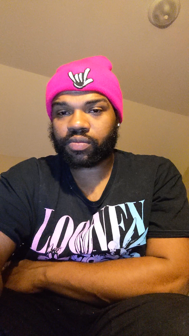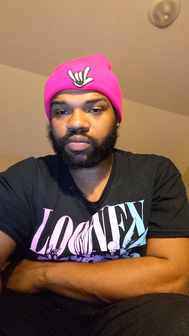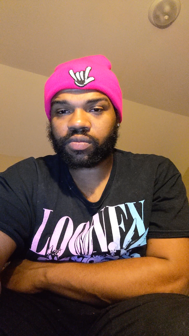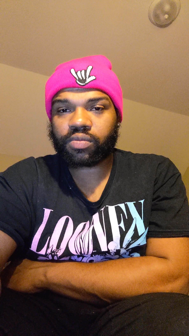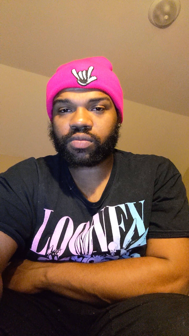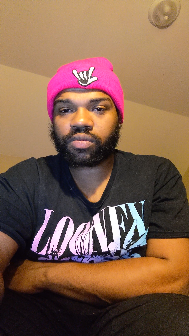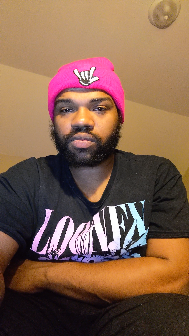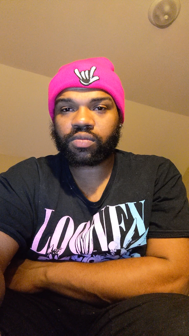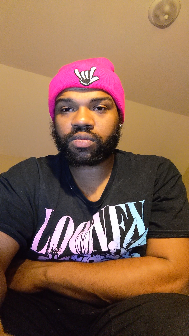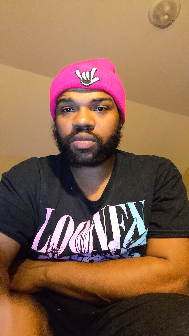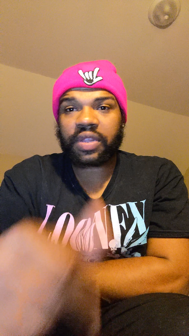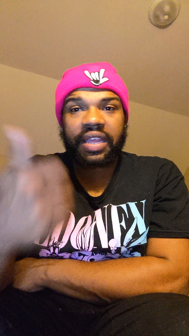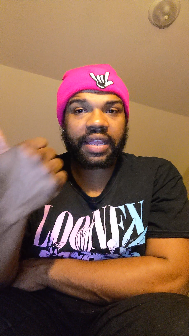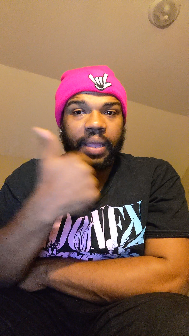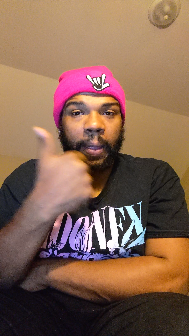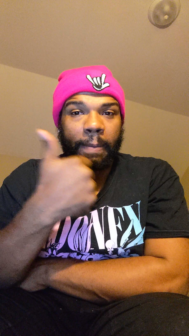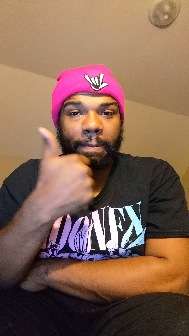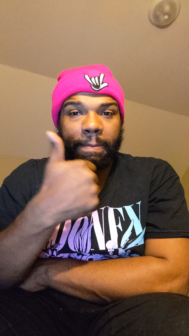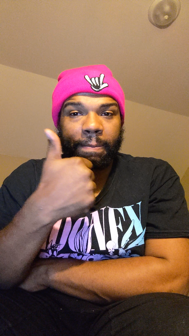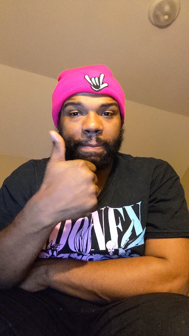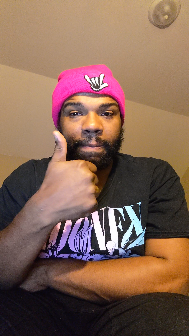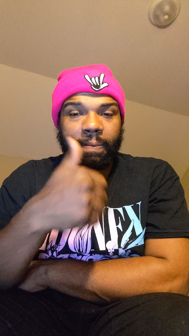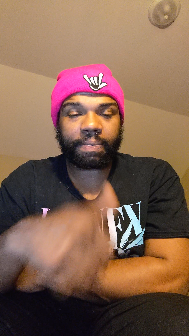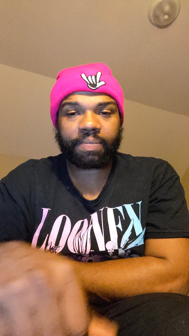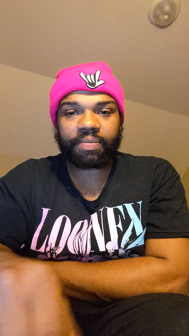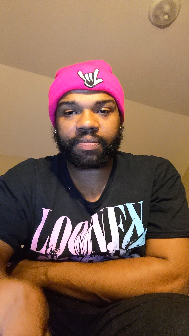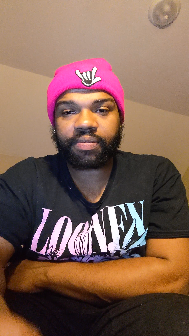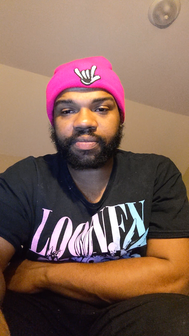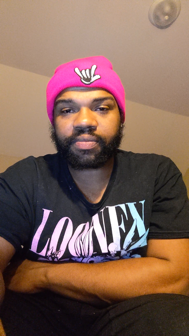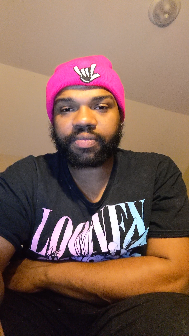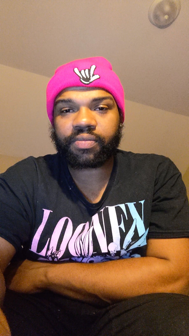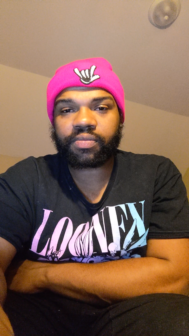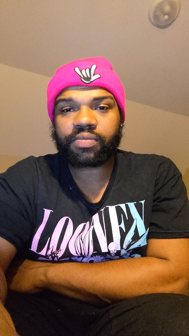game